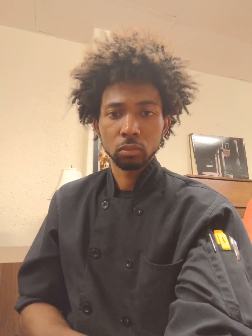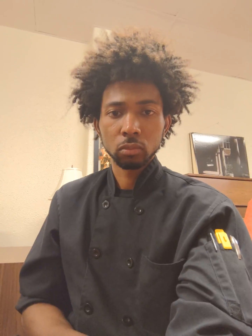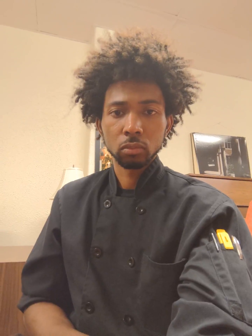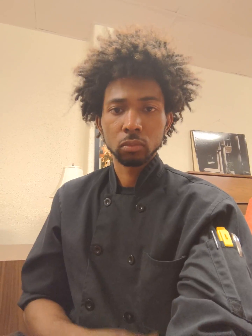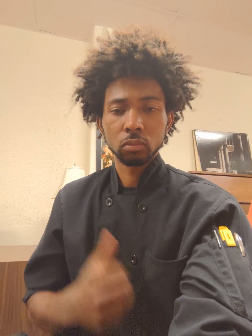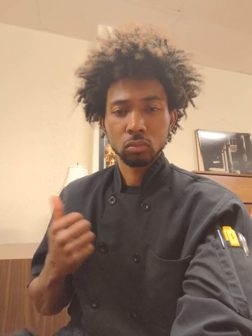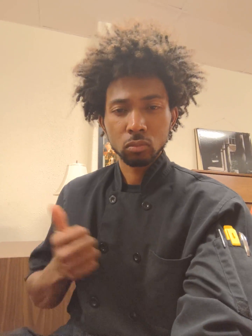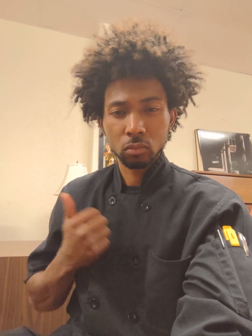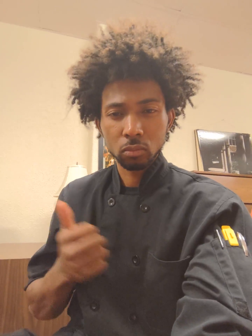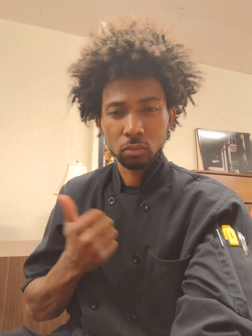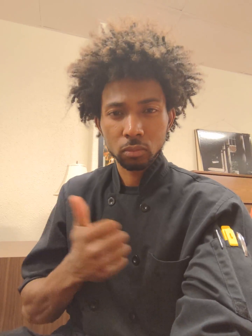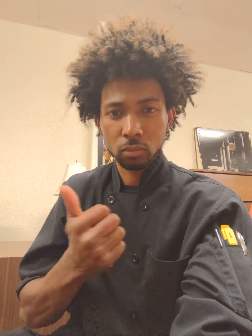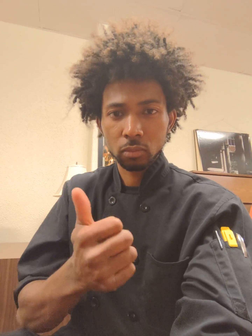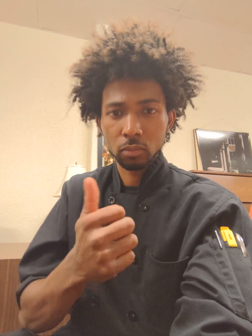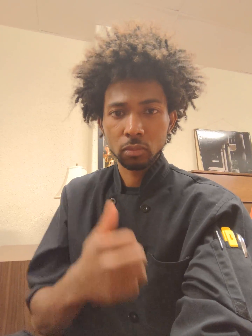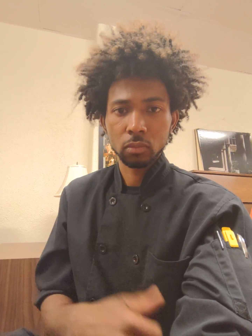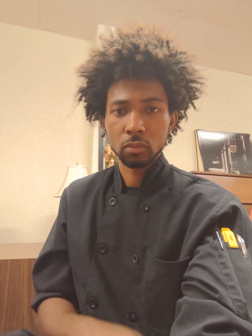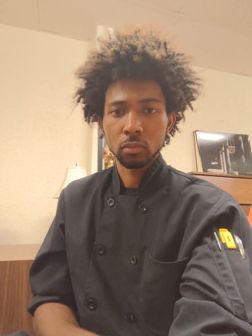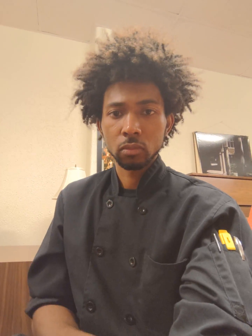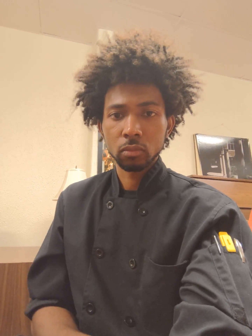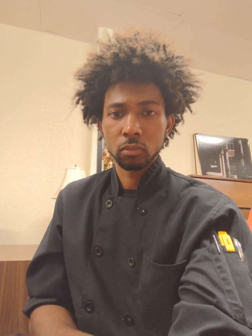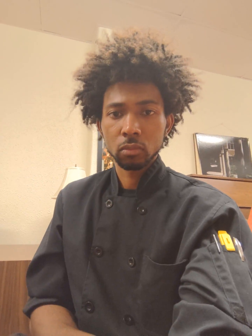chase